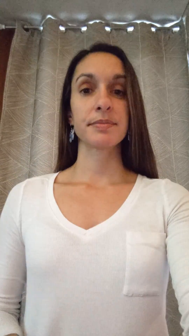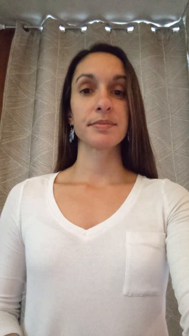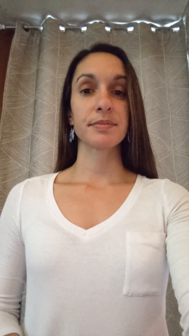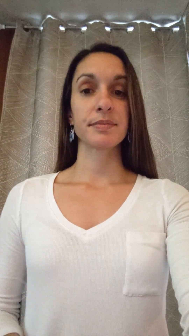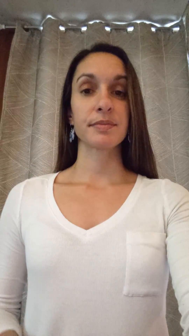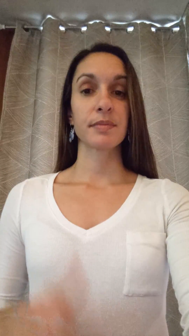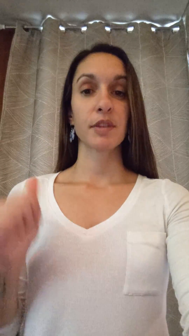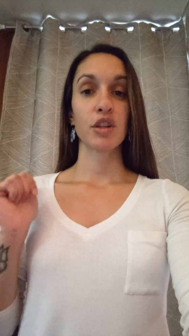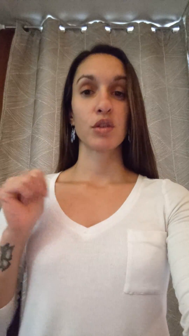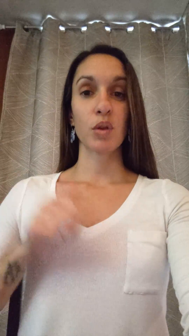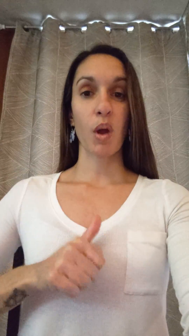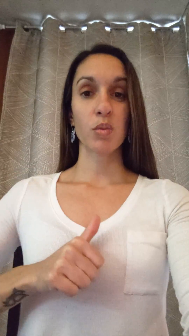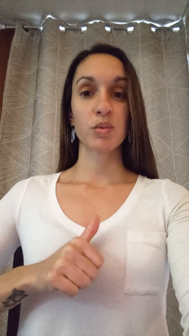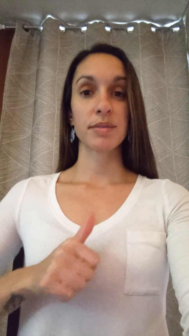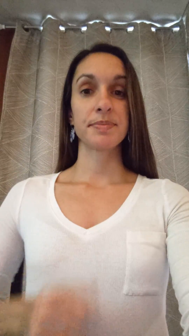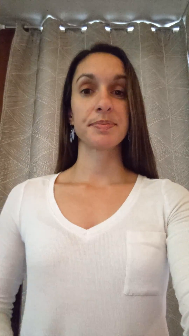coats